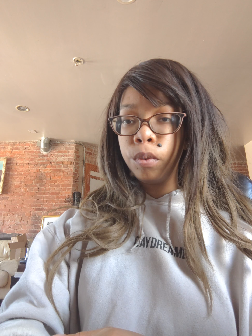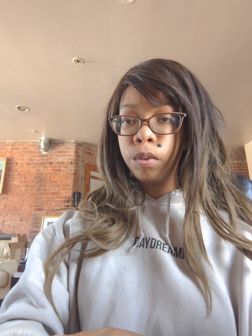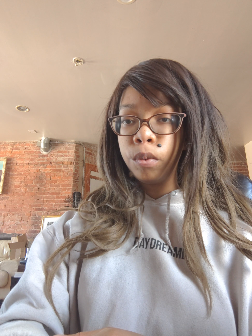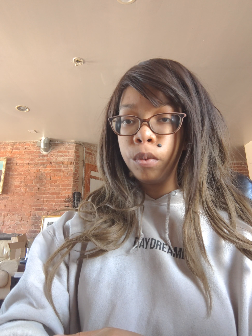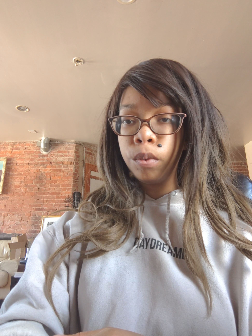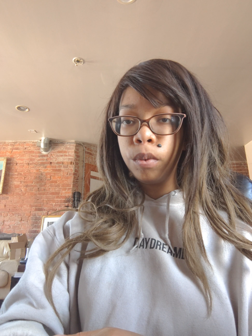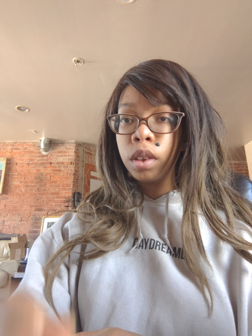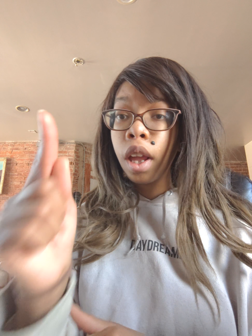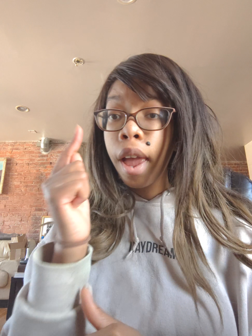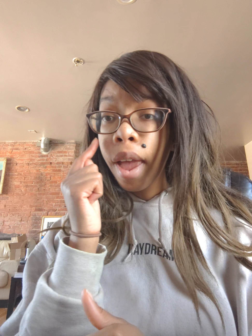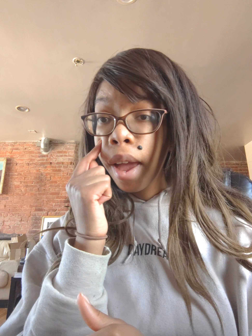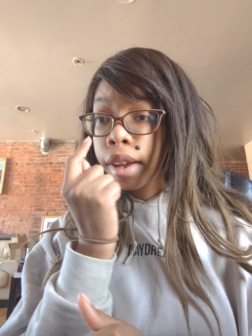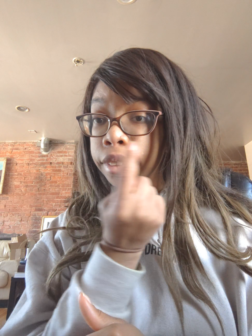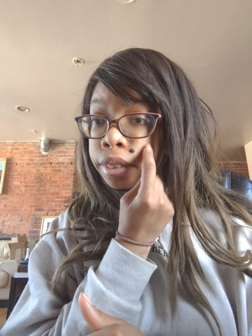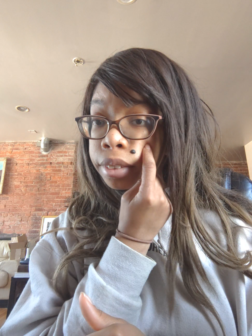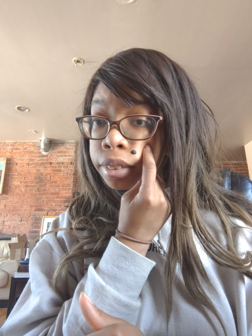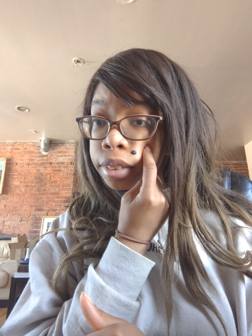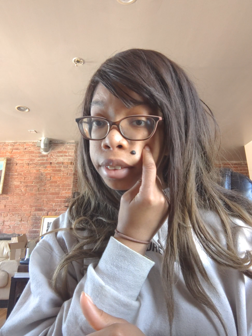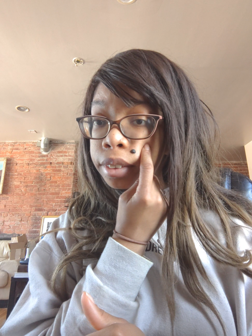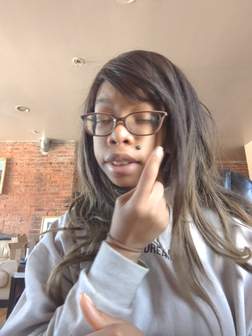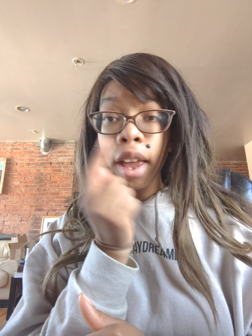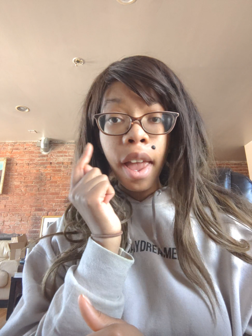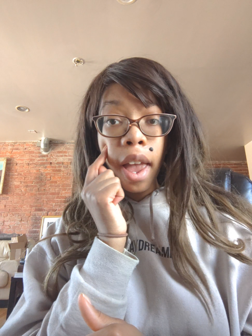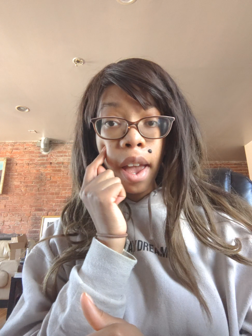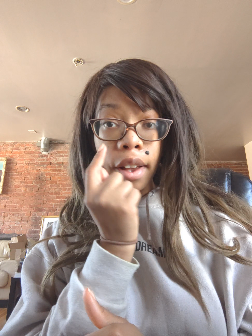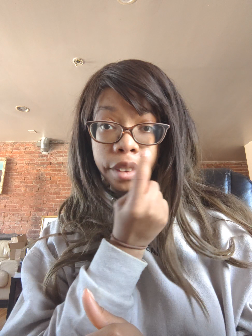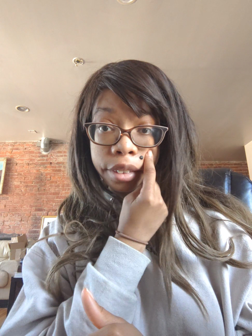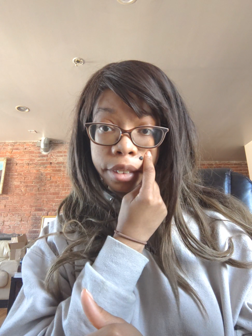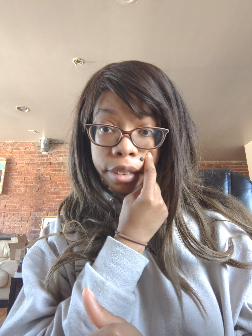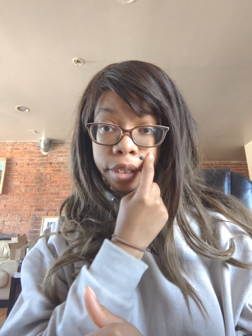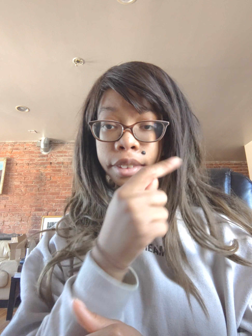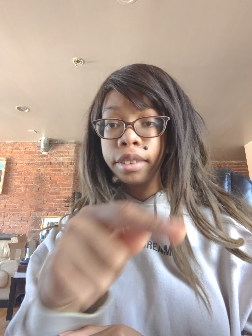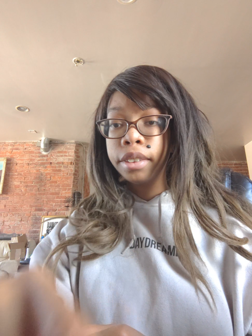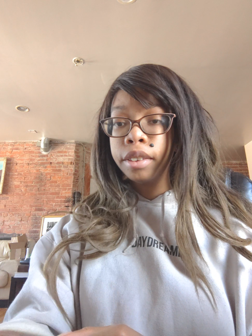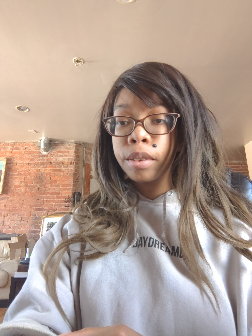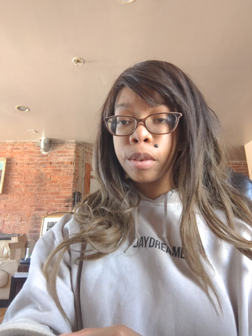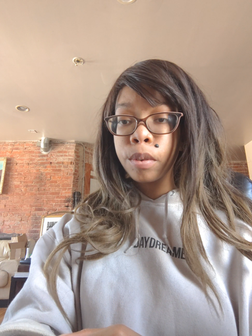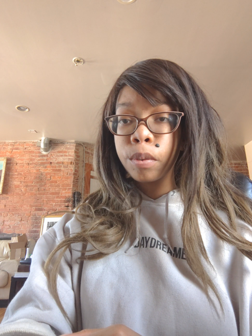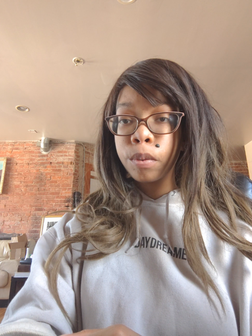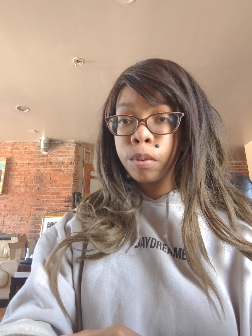eye